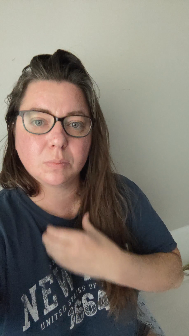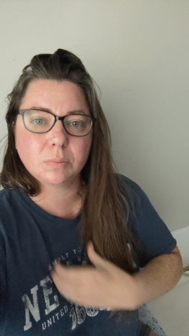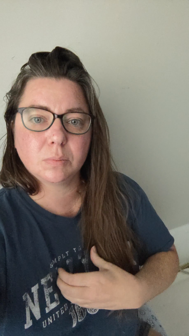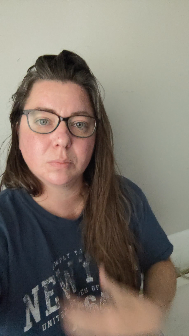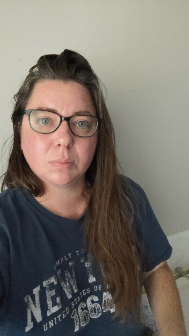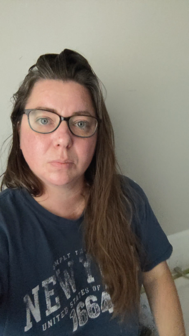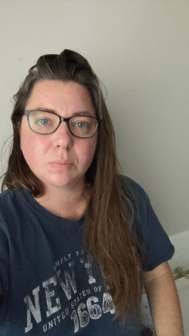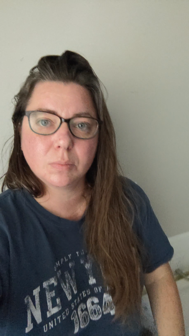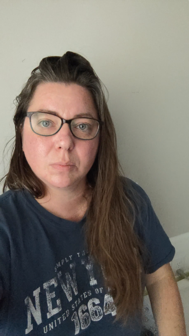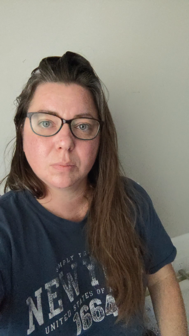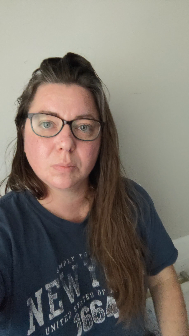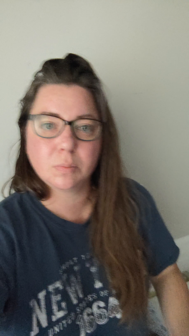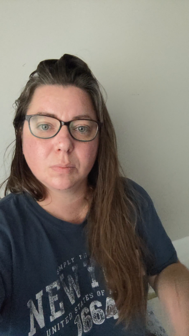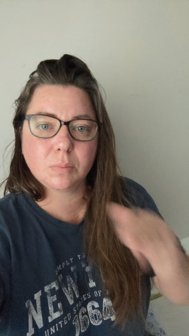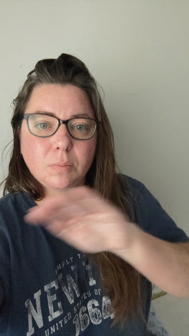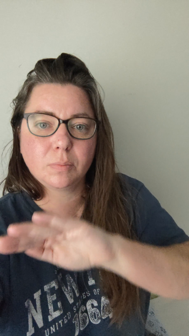cover